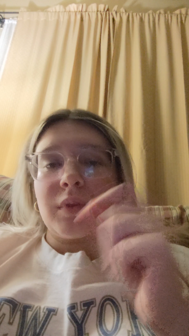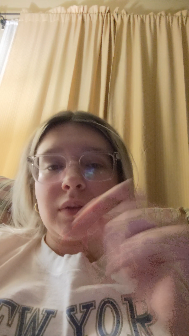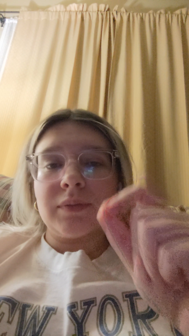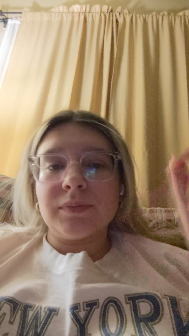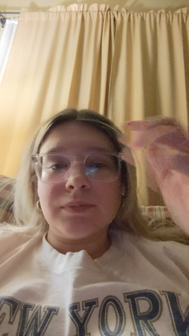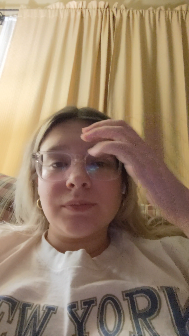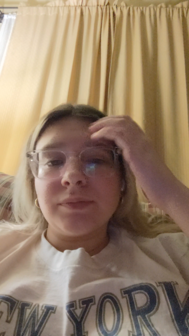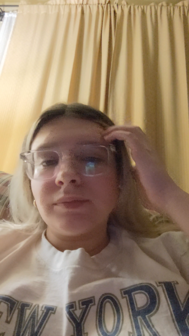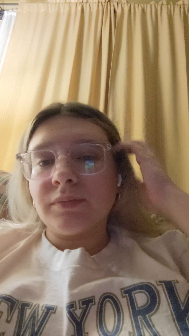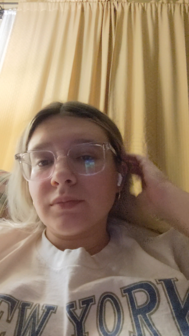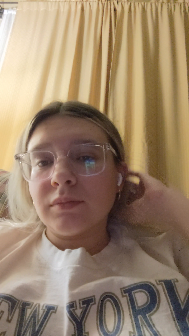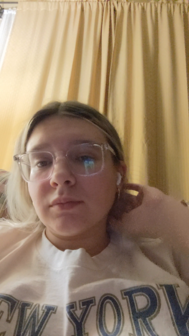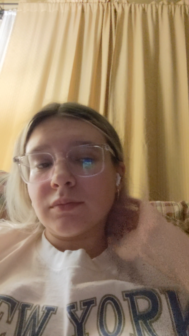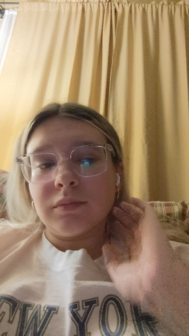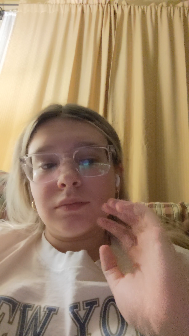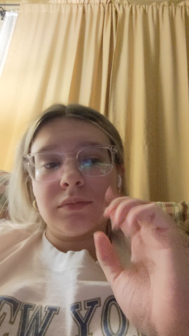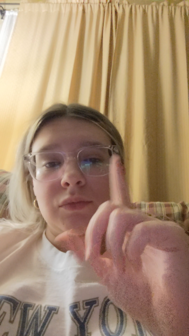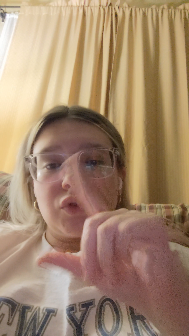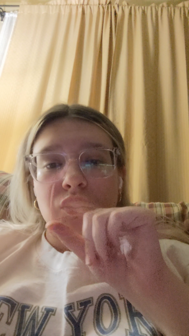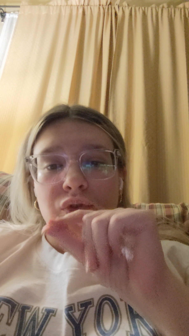chicken